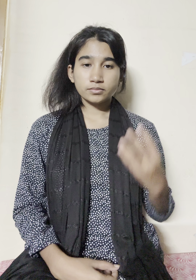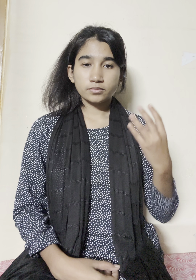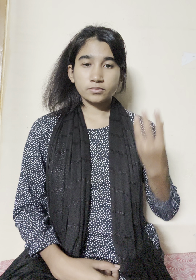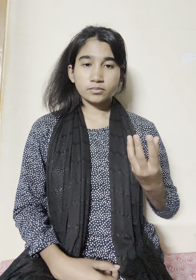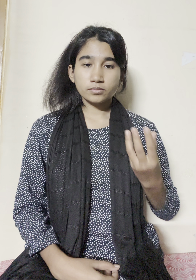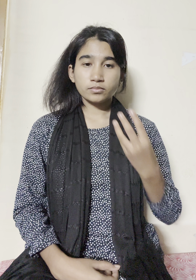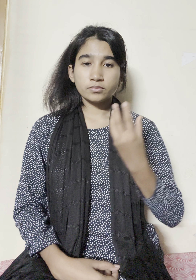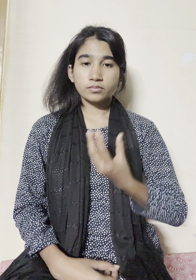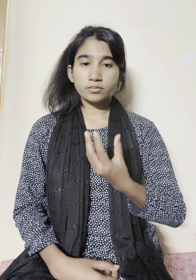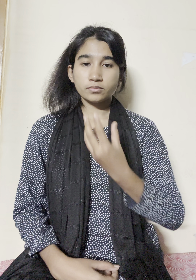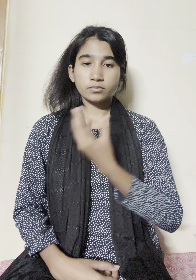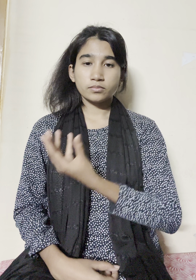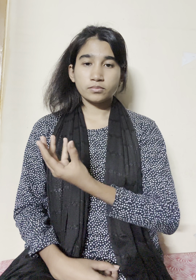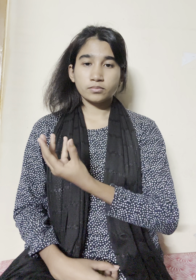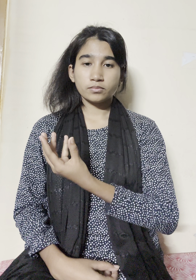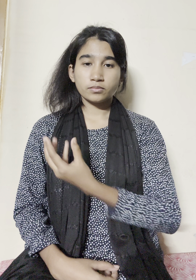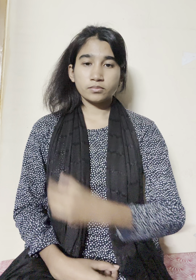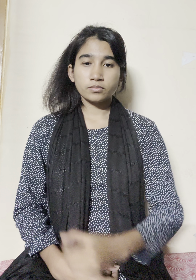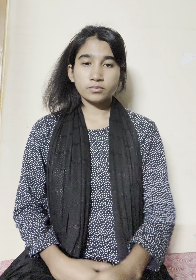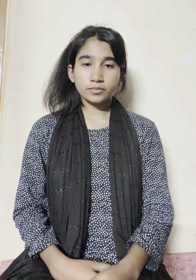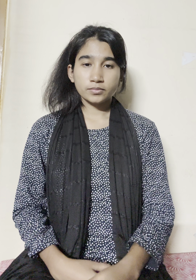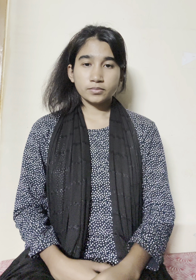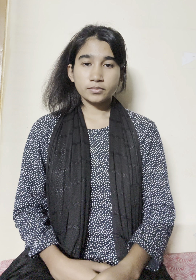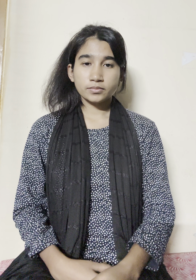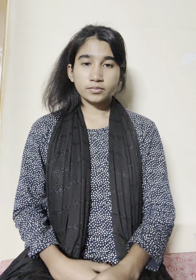ফল